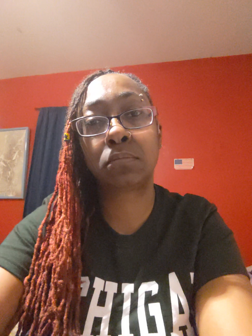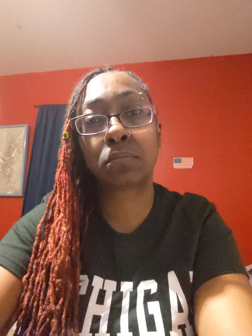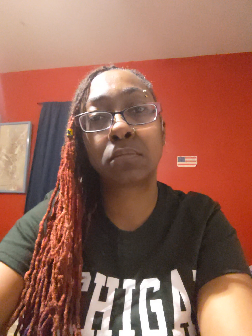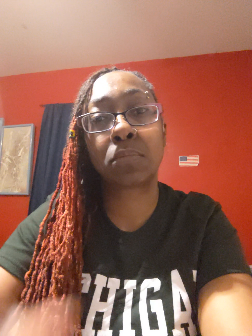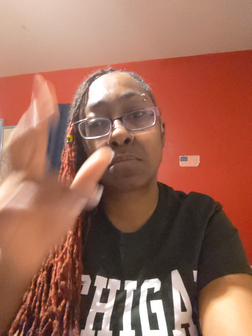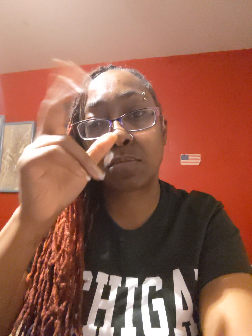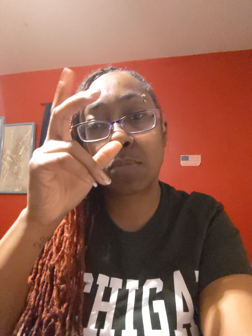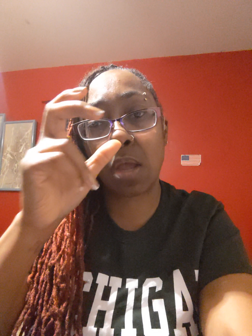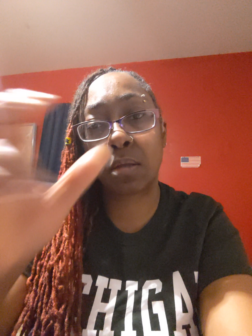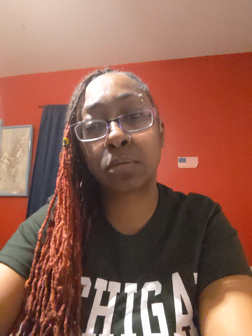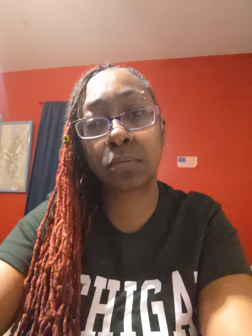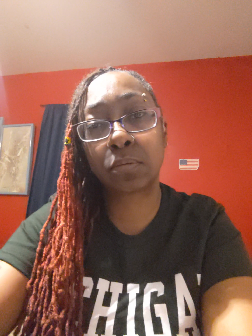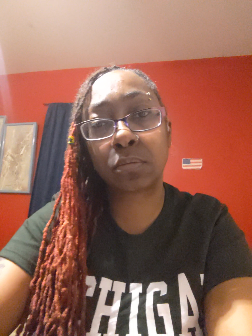bug